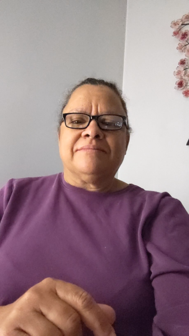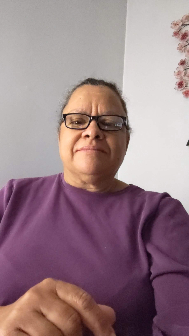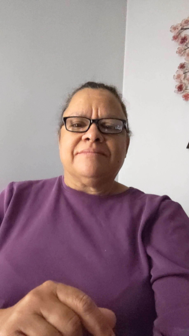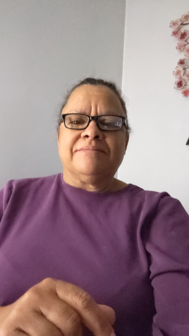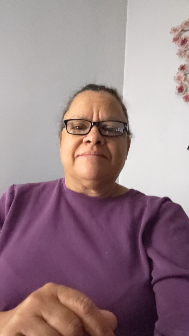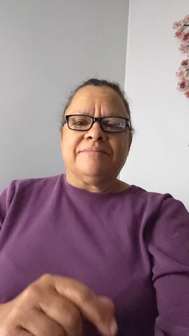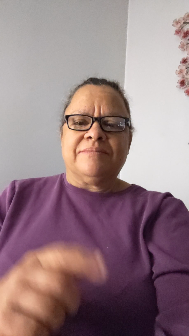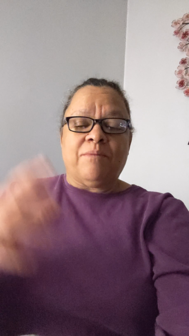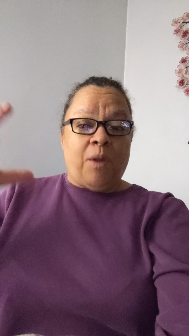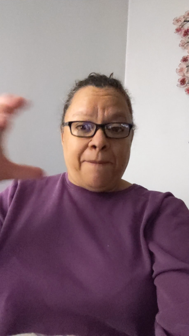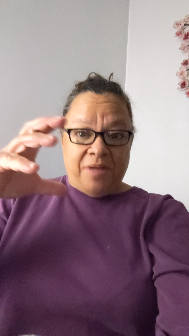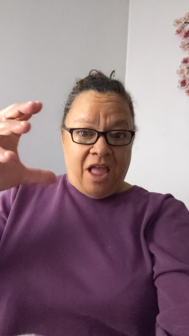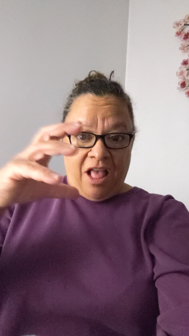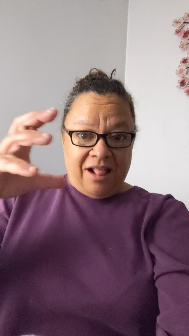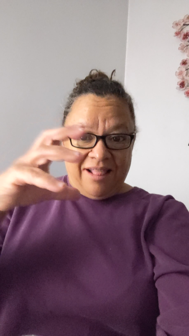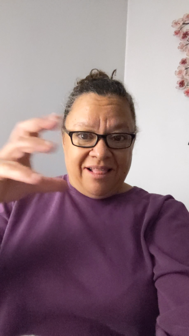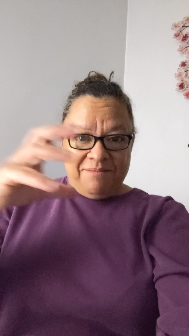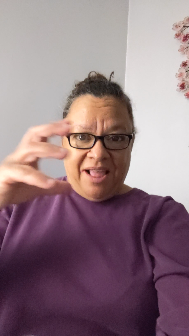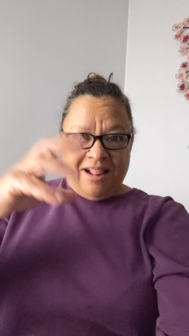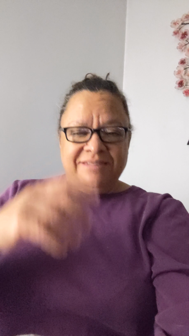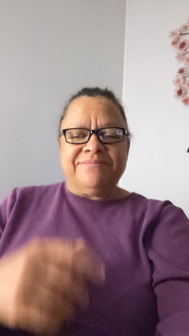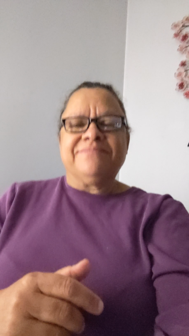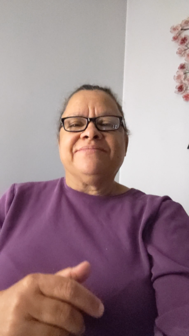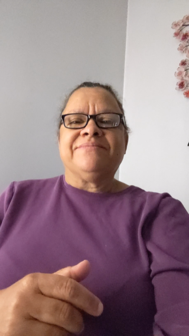ball